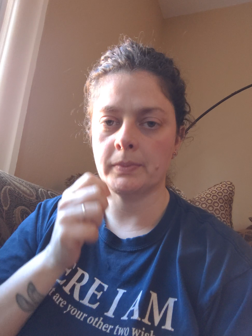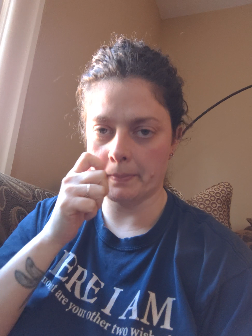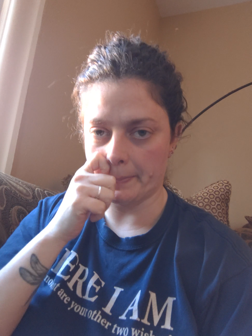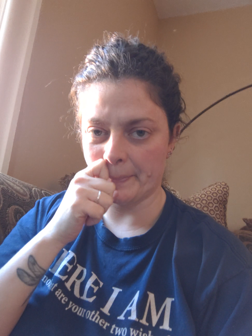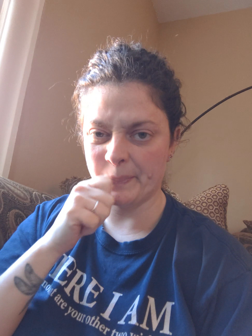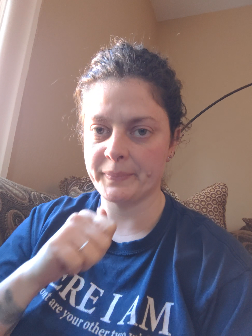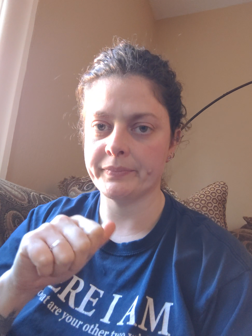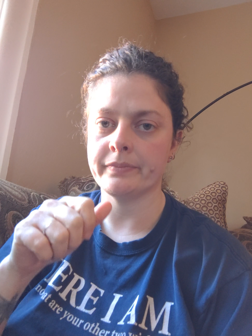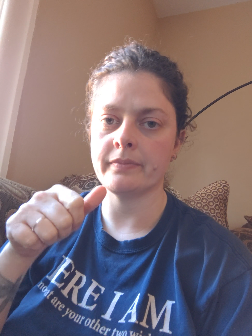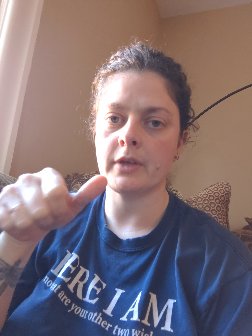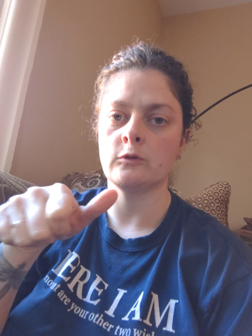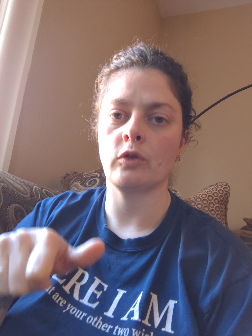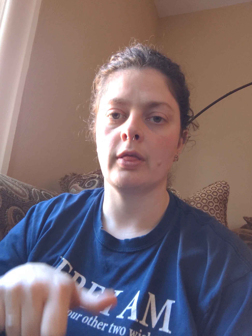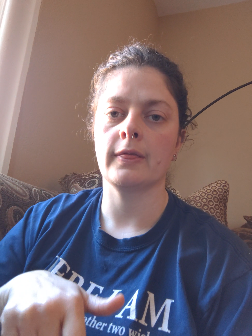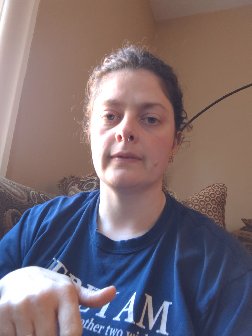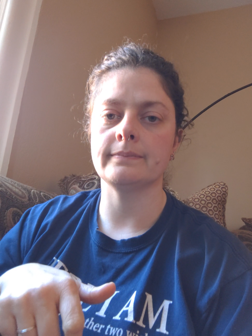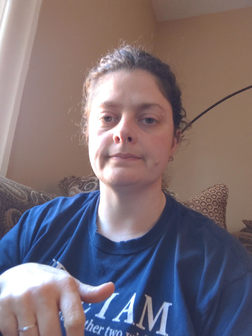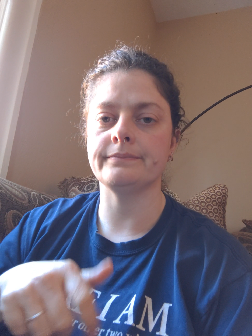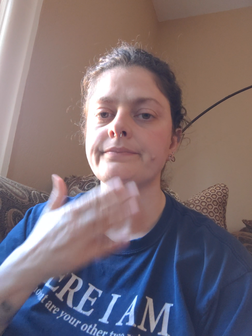puzzle